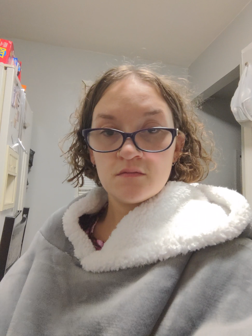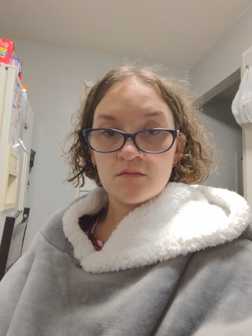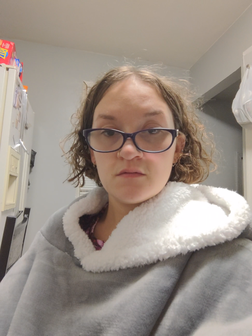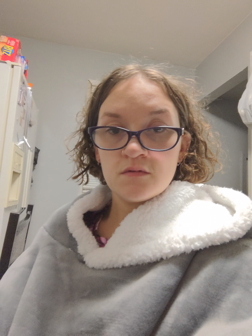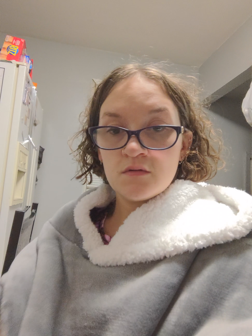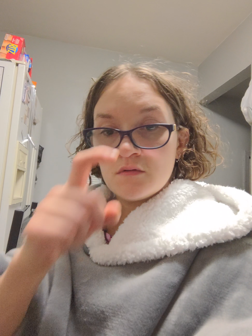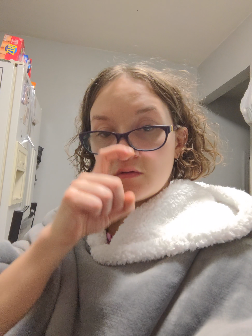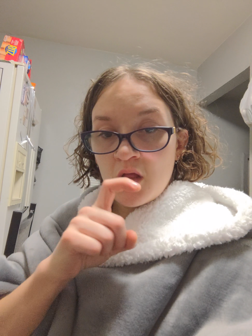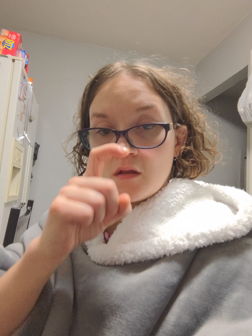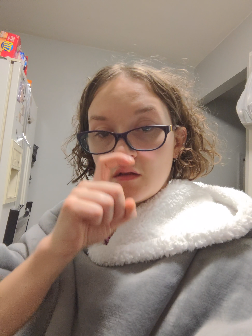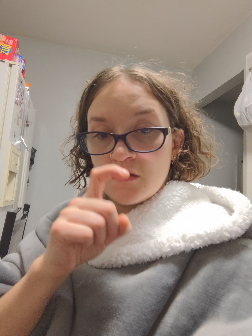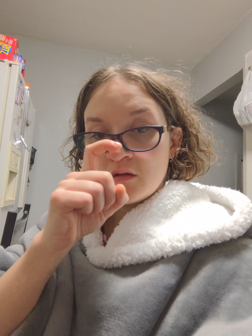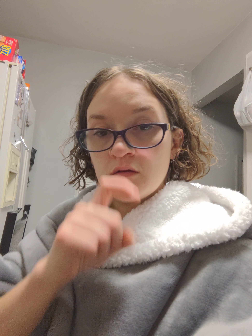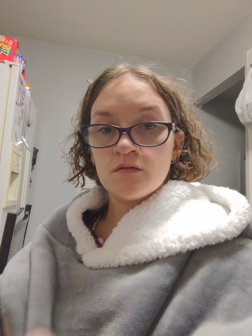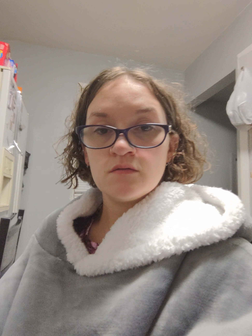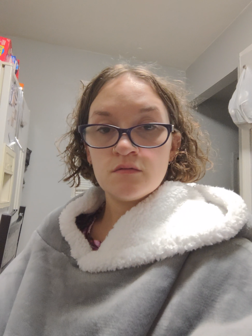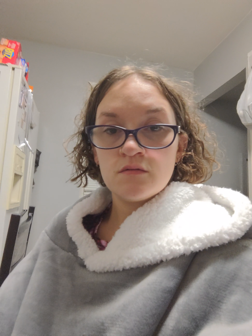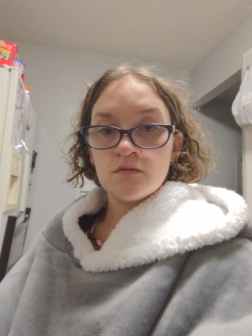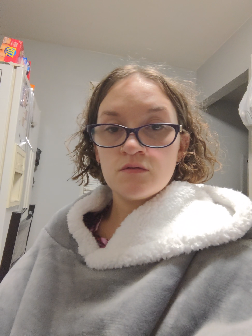doll